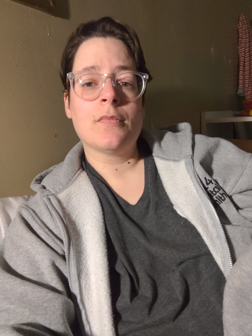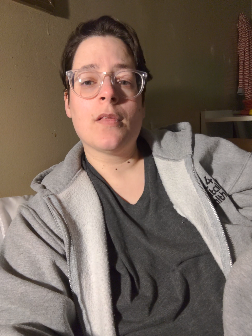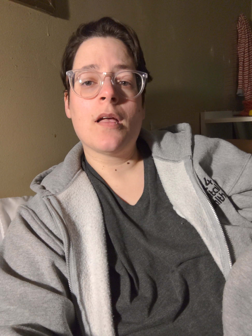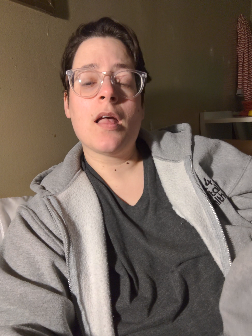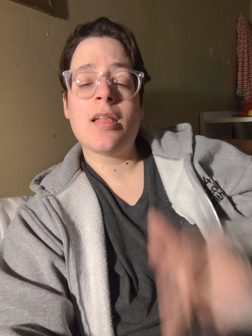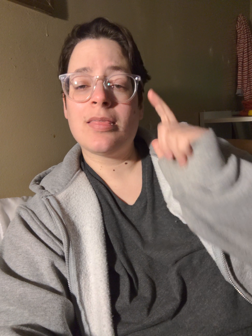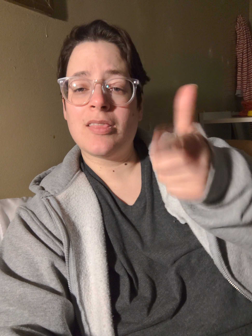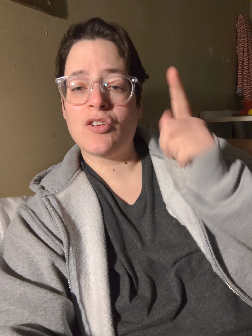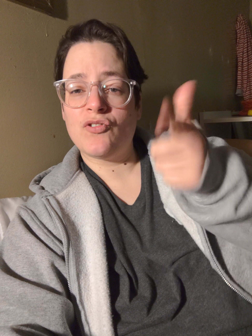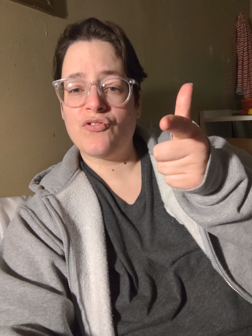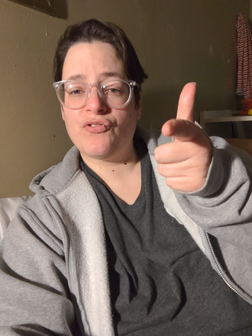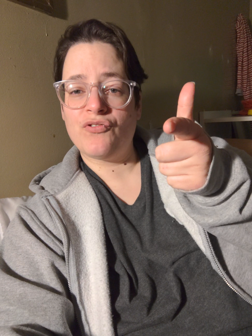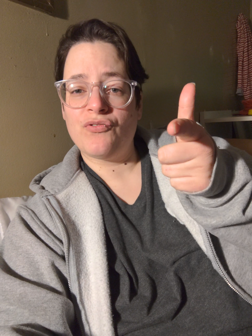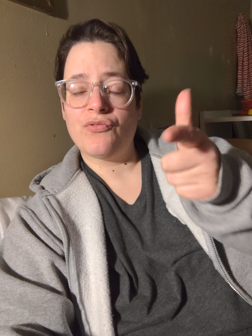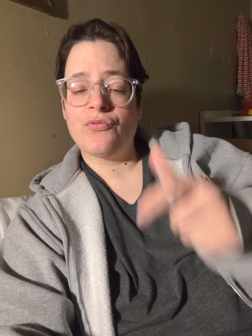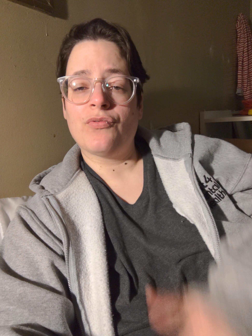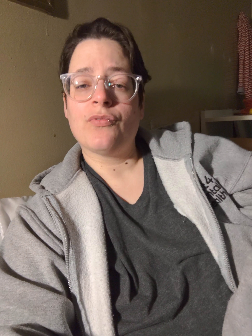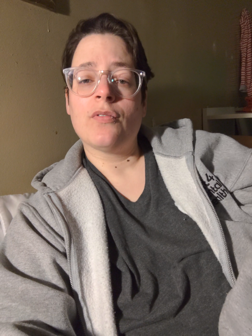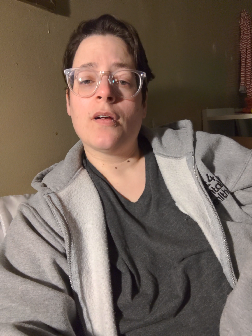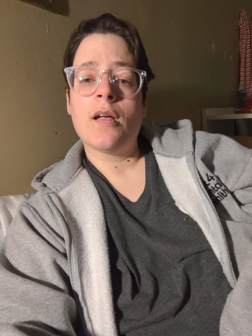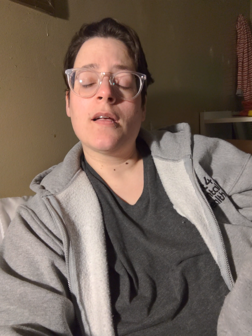later